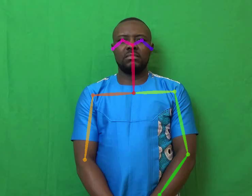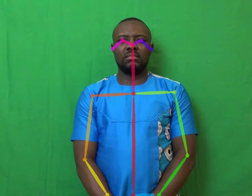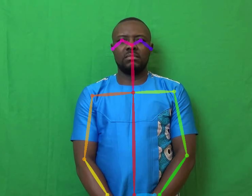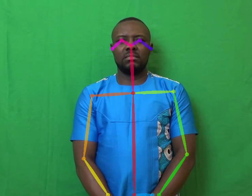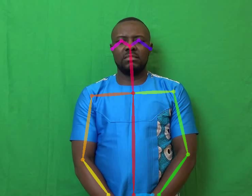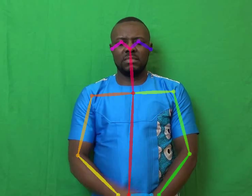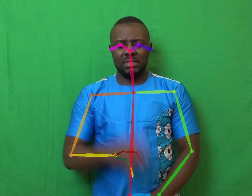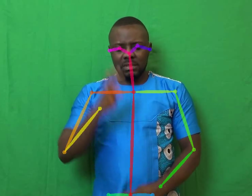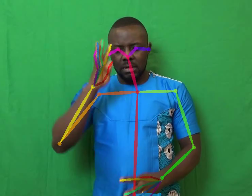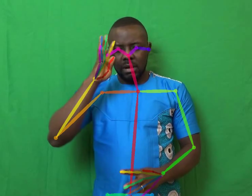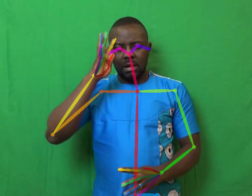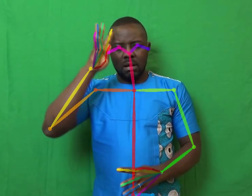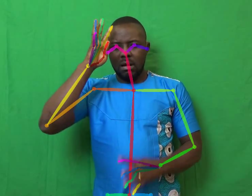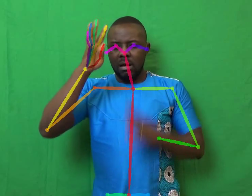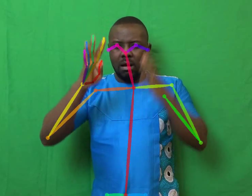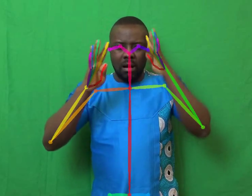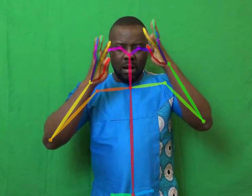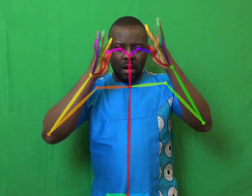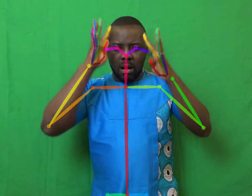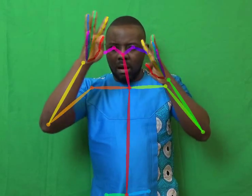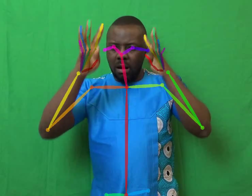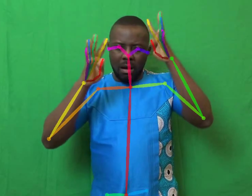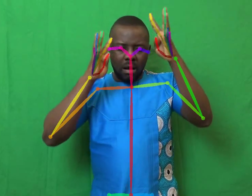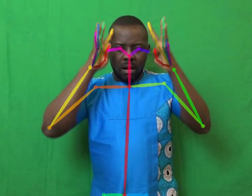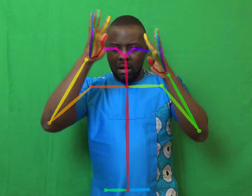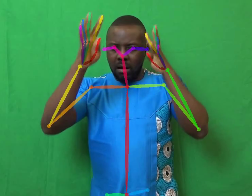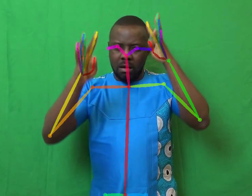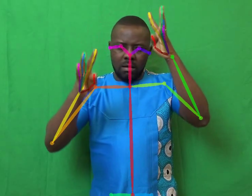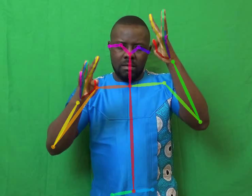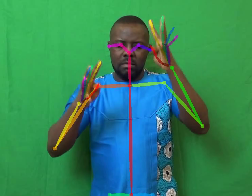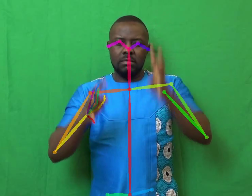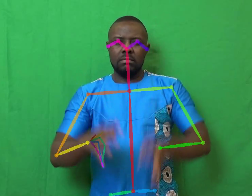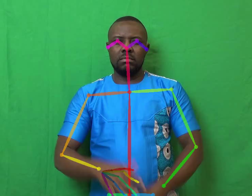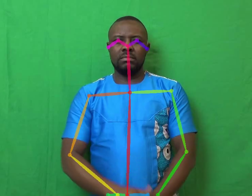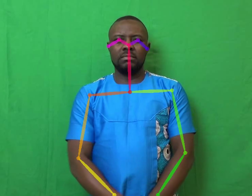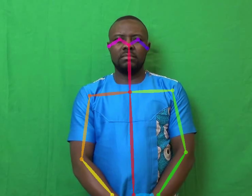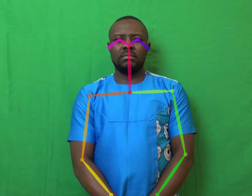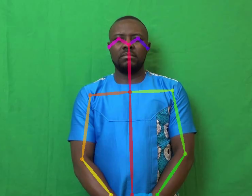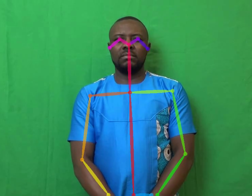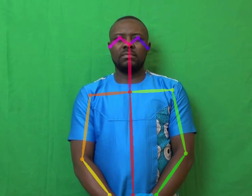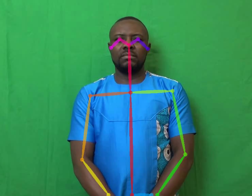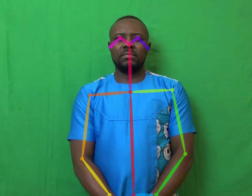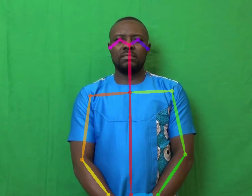creative or imaginative